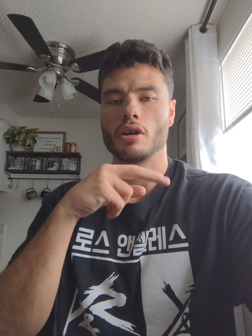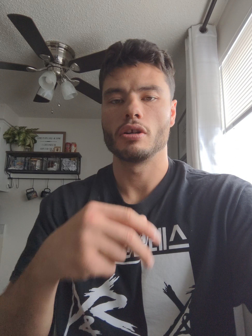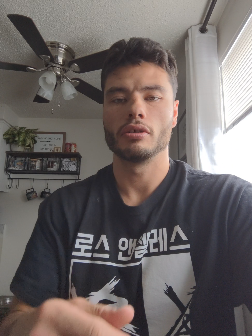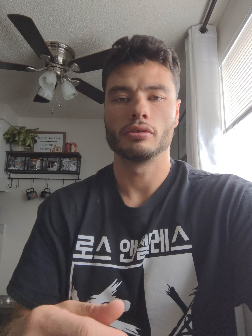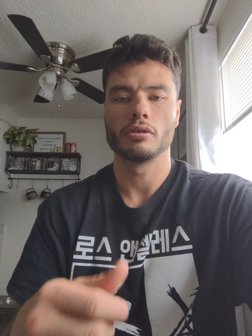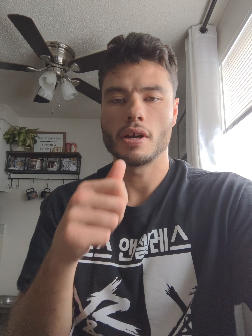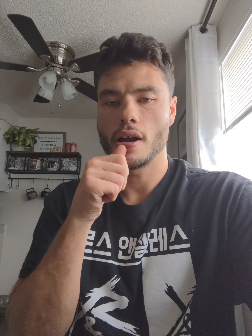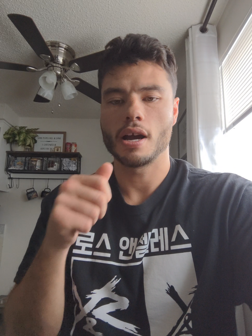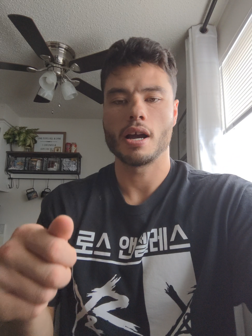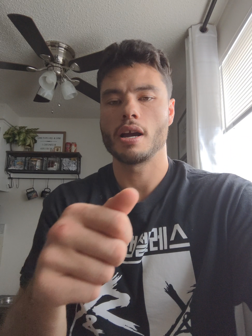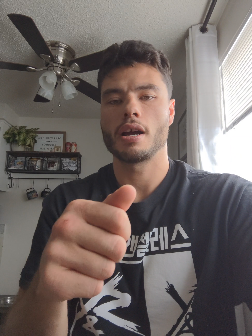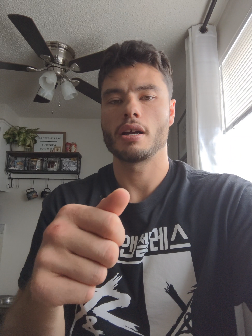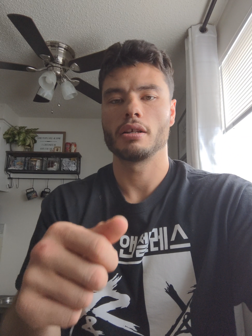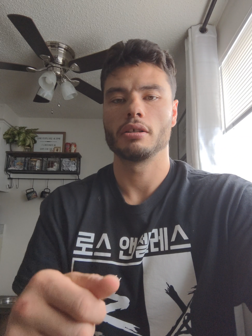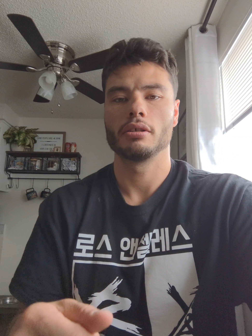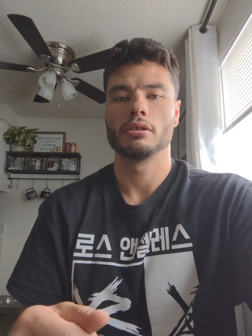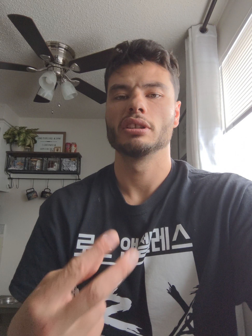hide